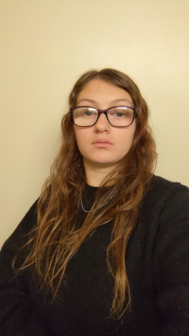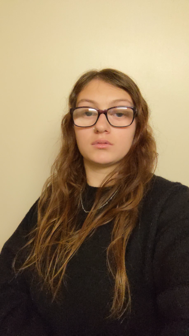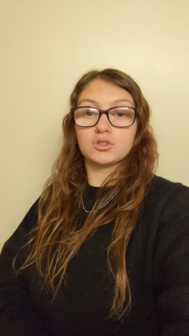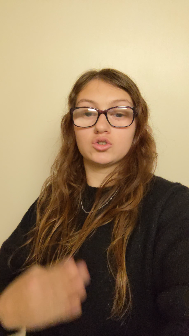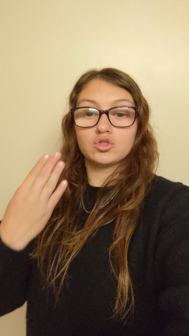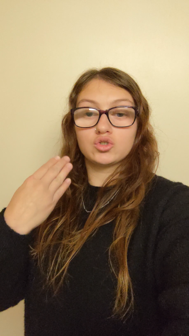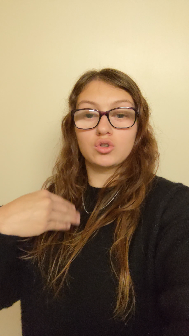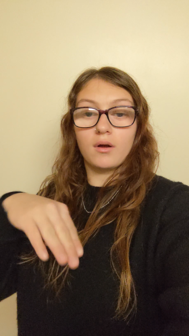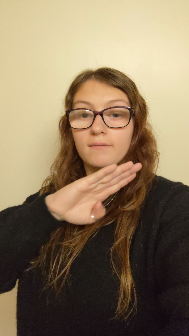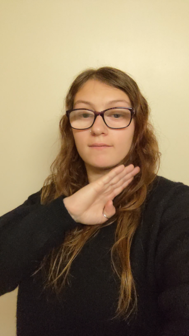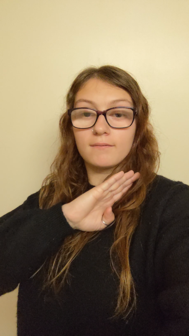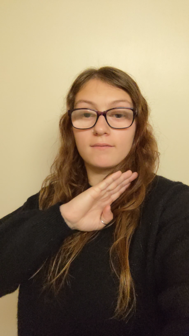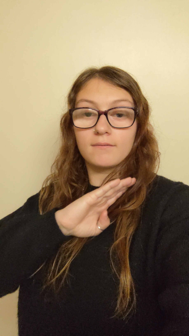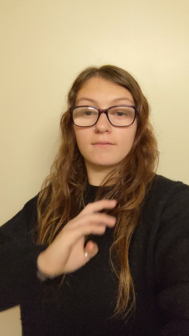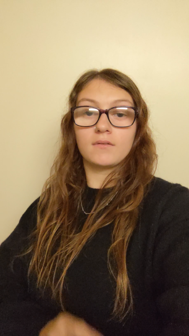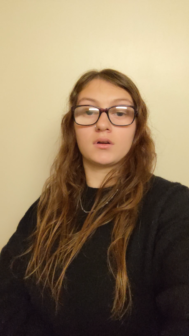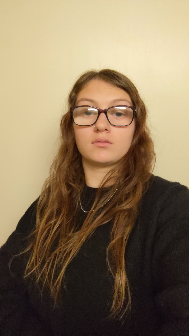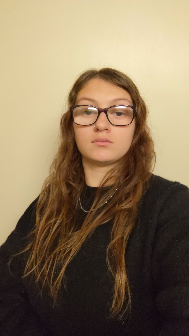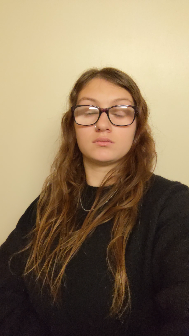scarf